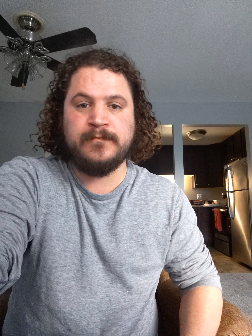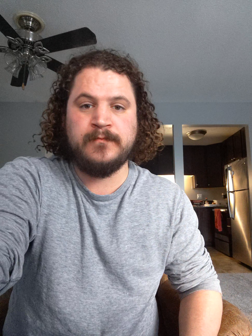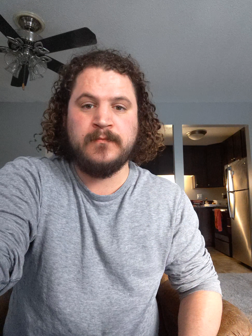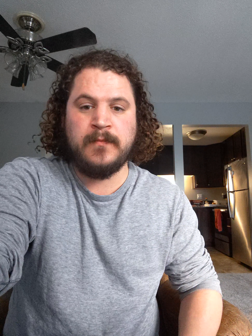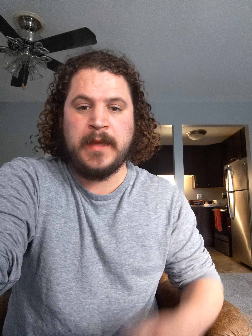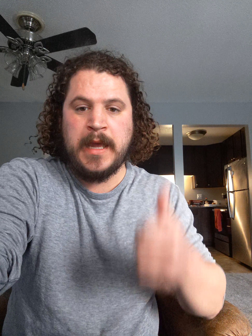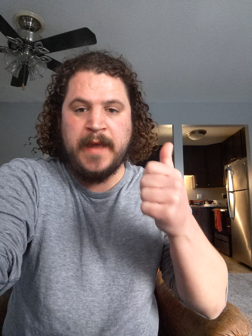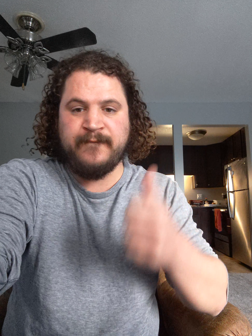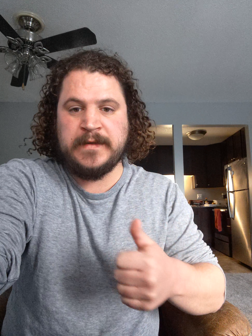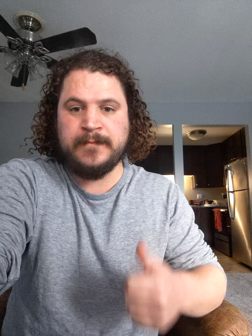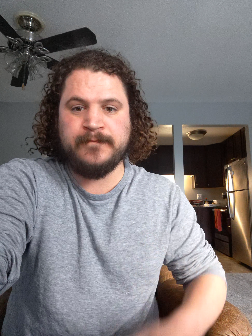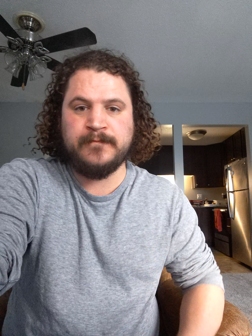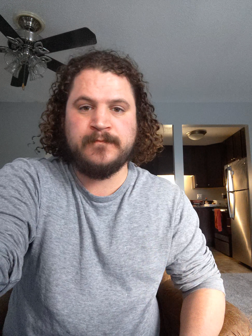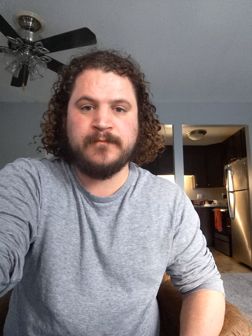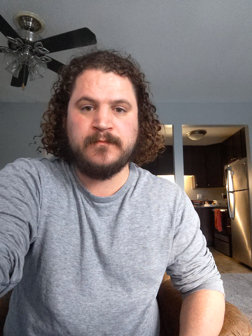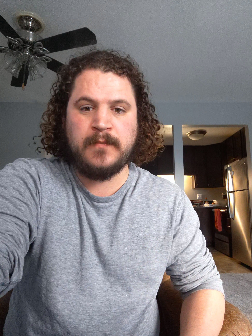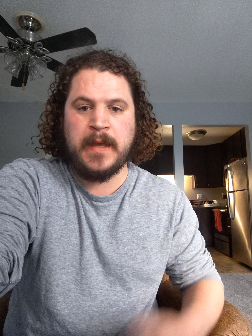every